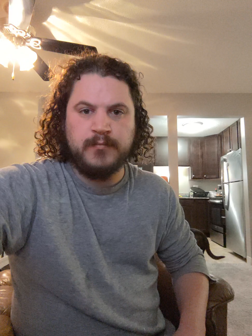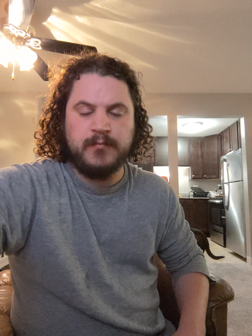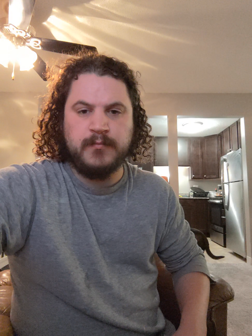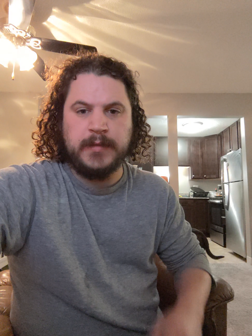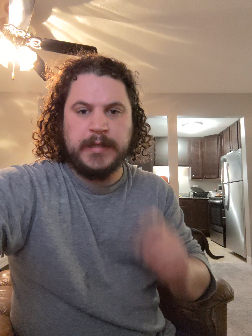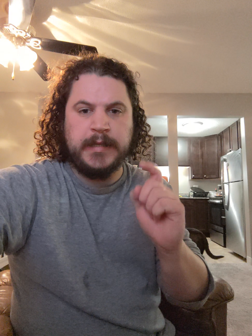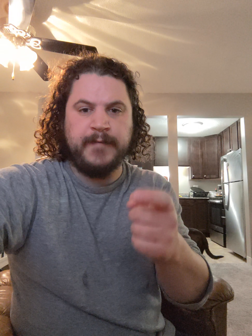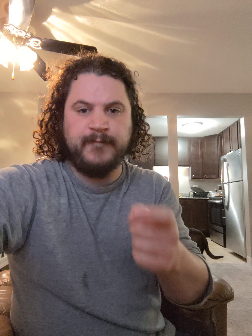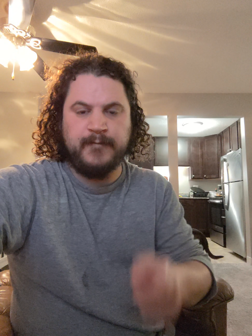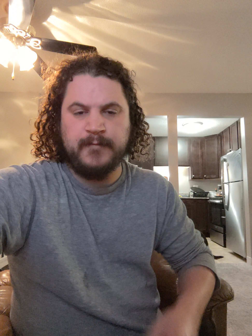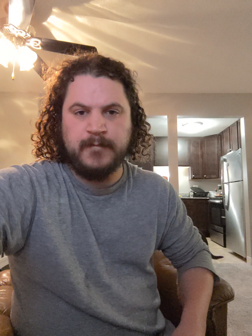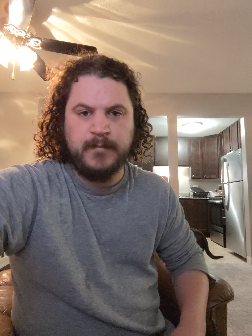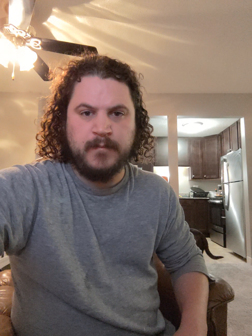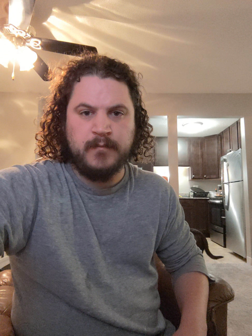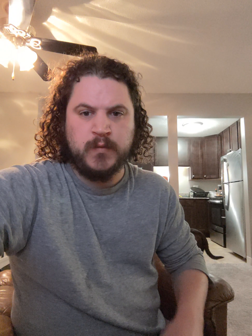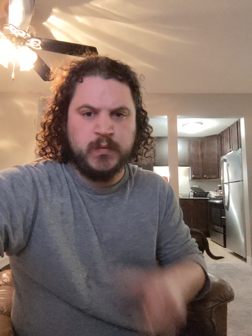give